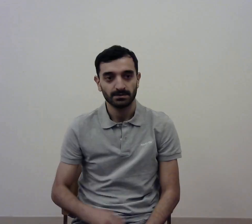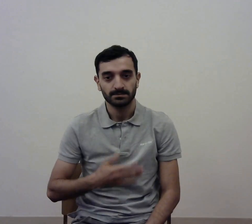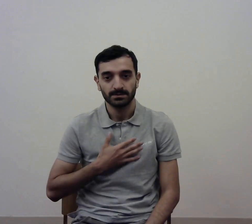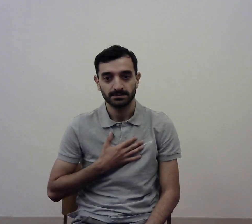mən